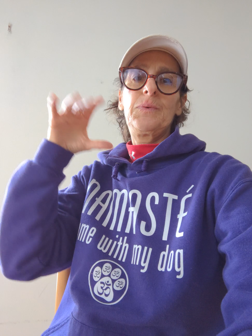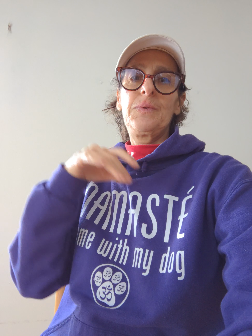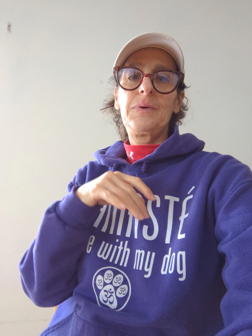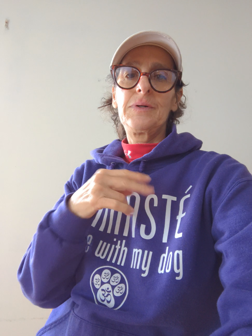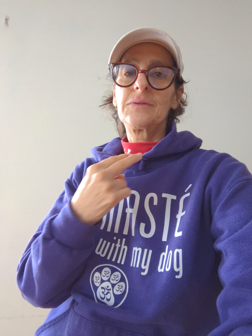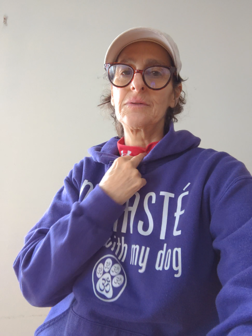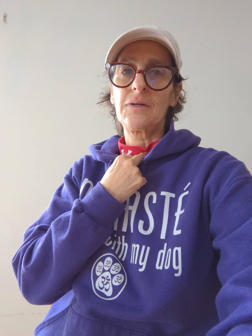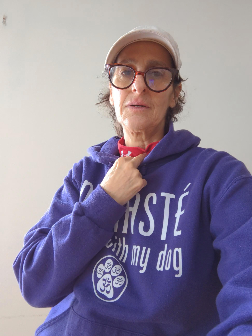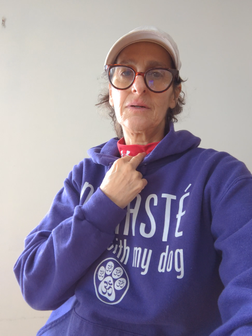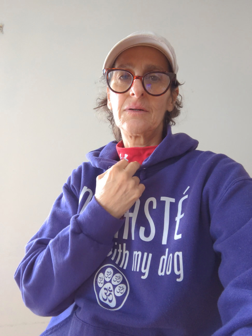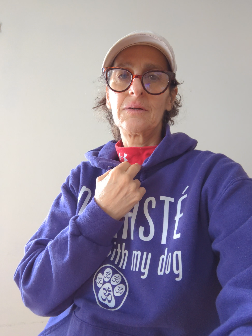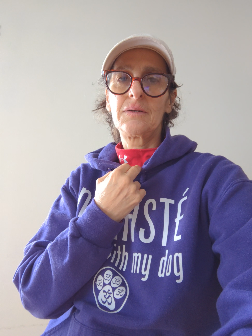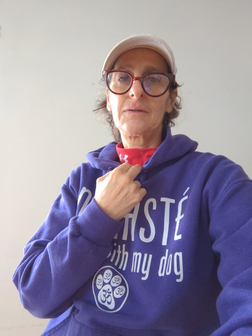stuck